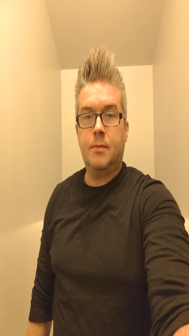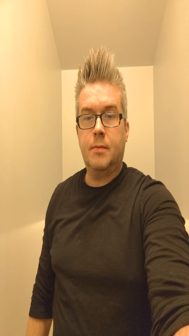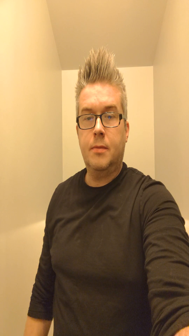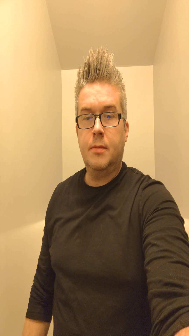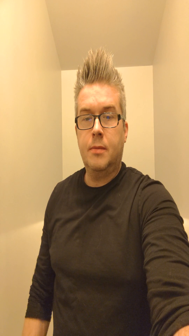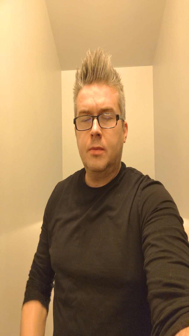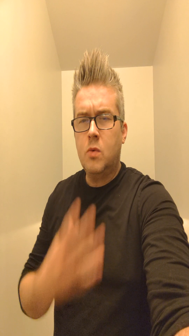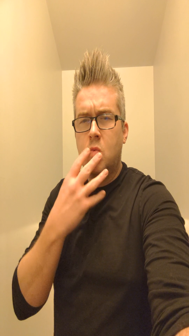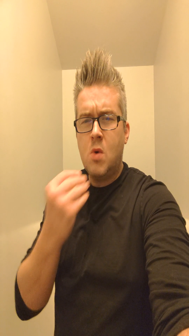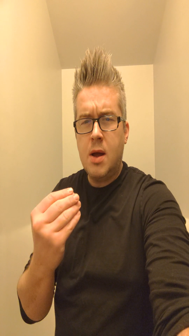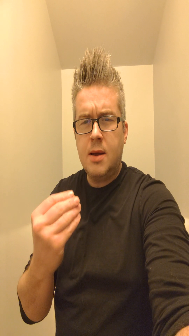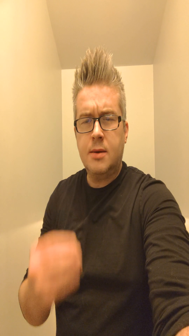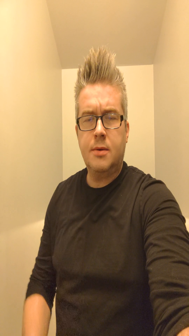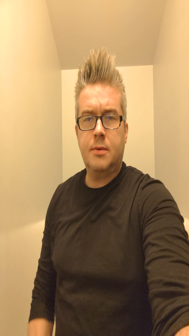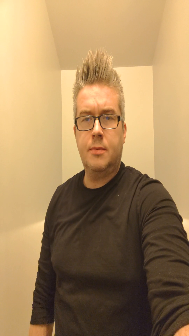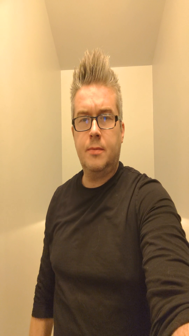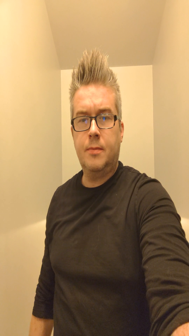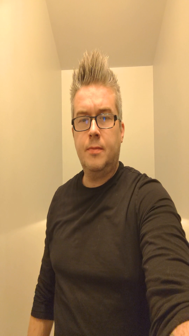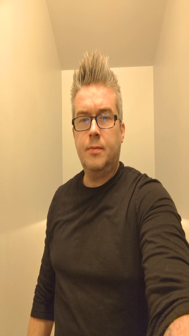wet